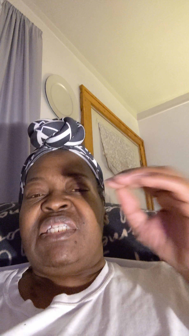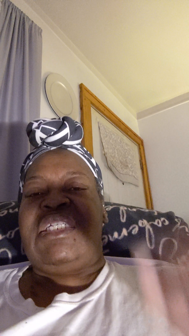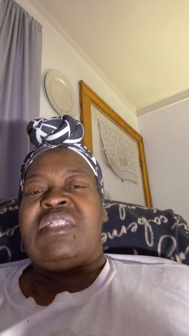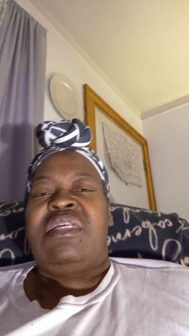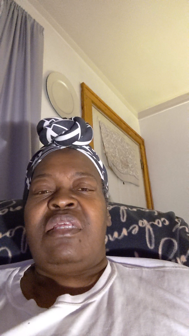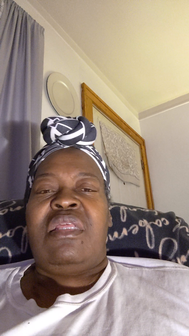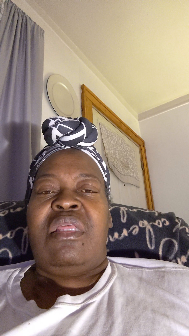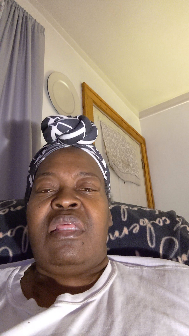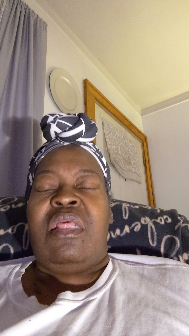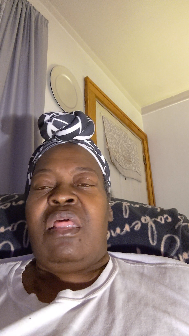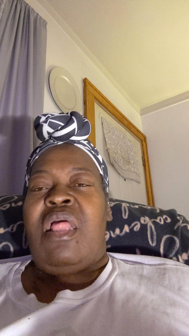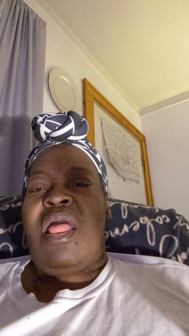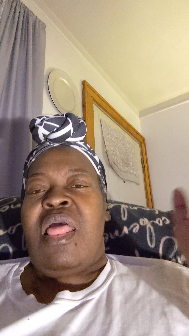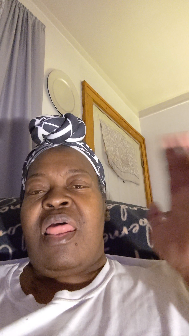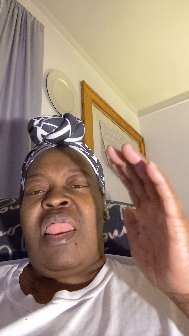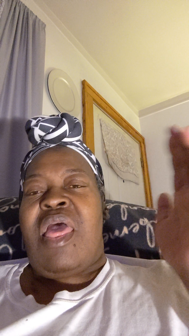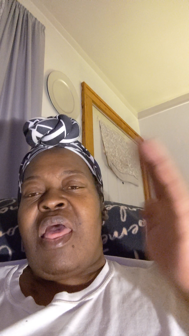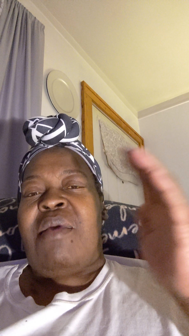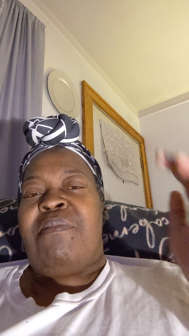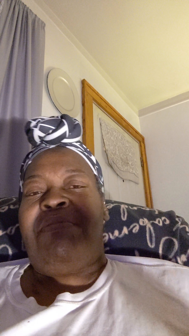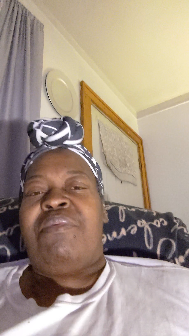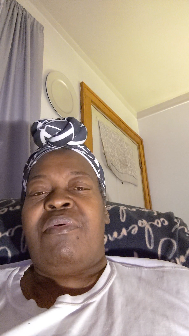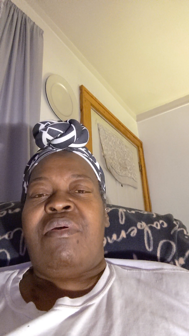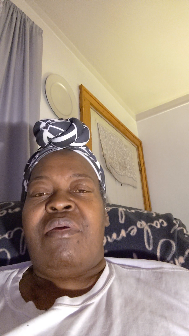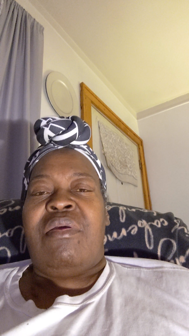clap